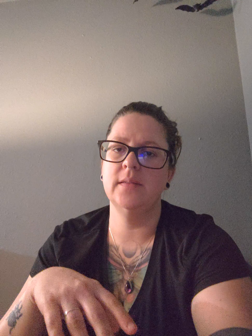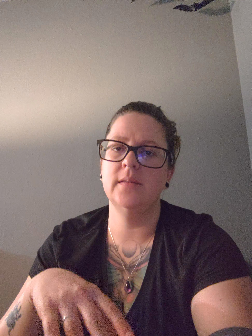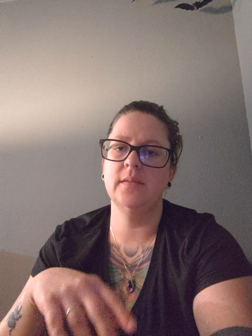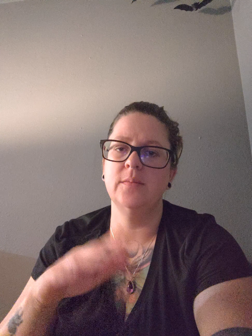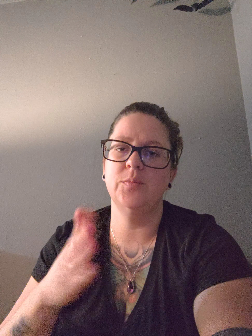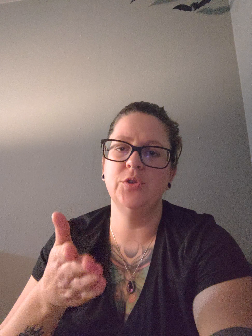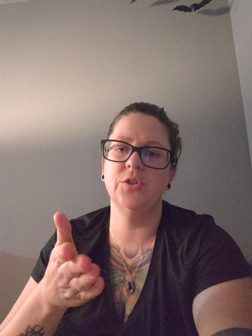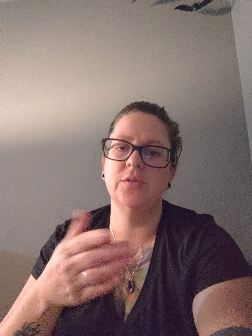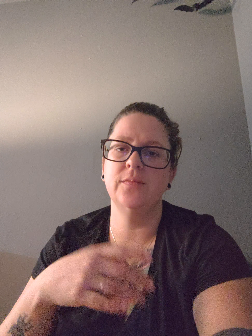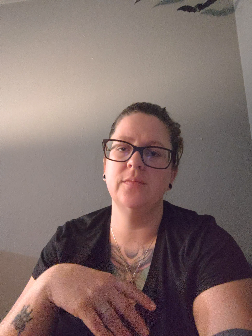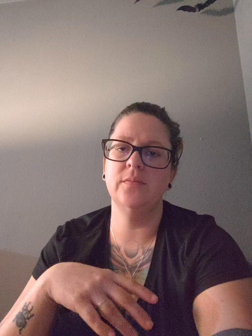book